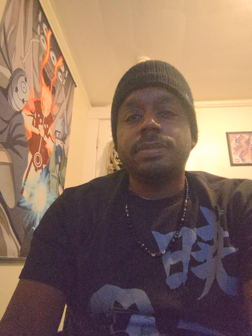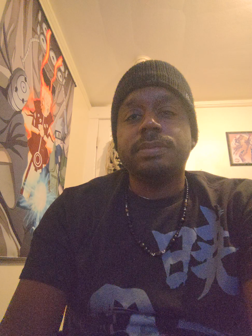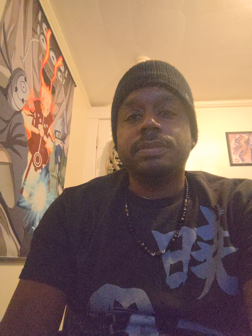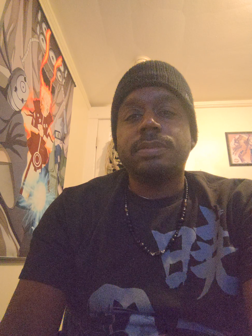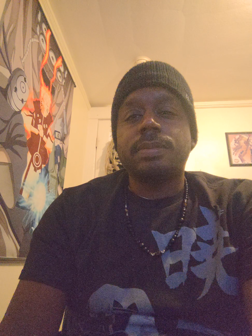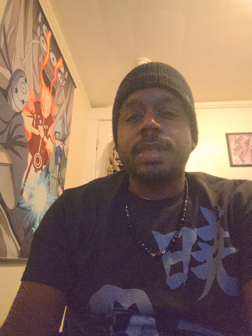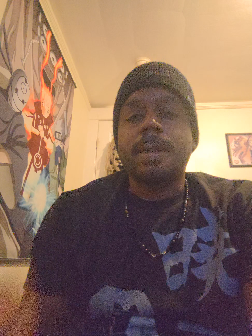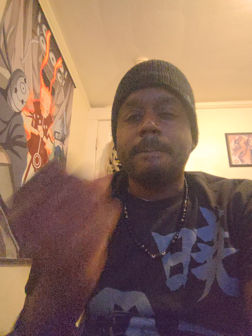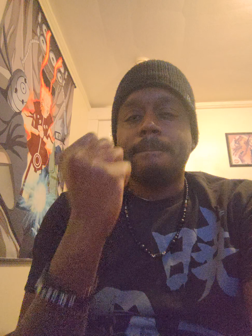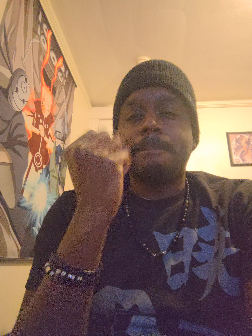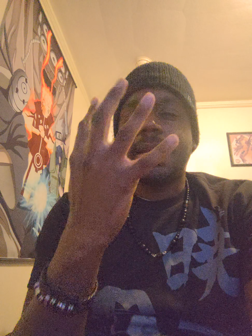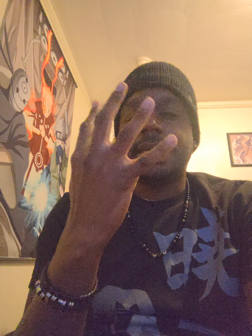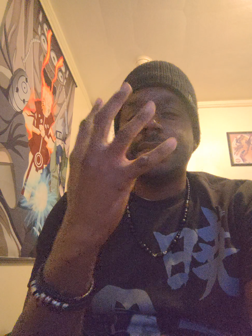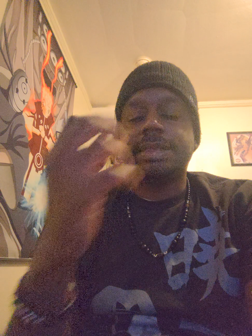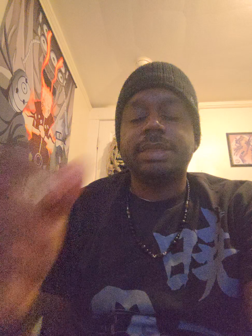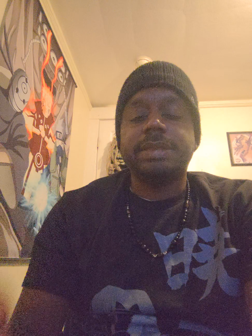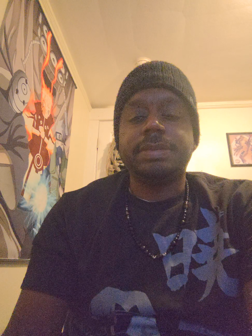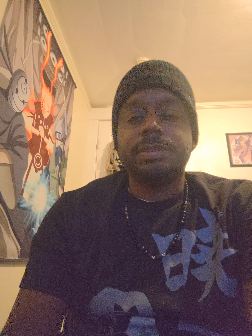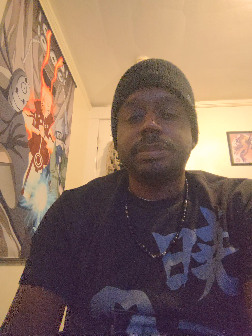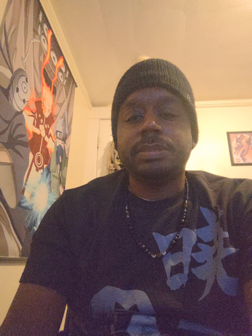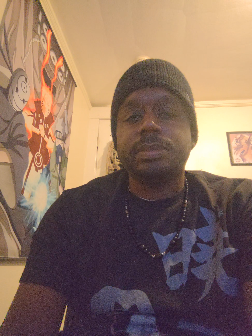many